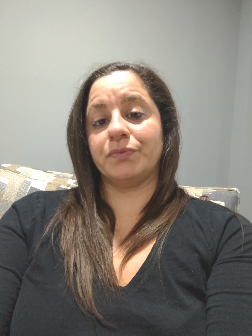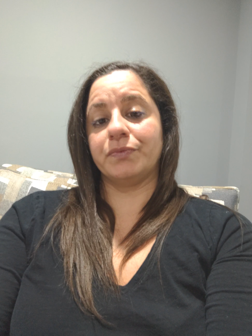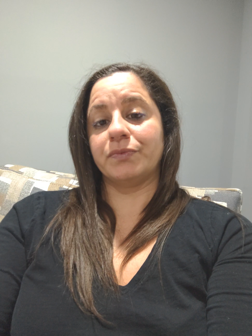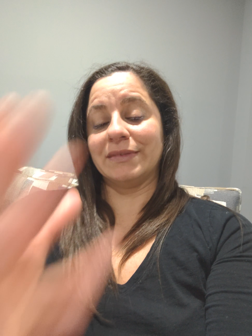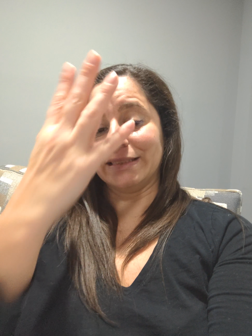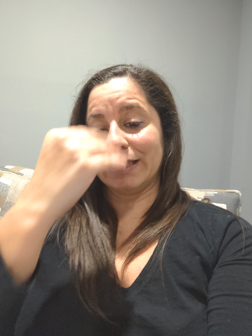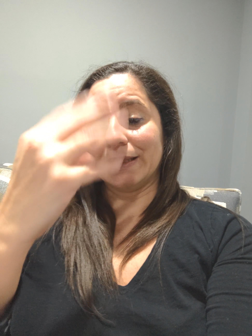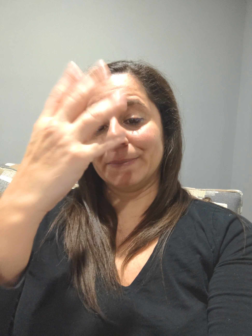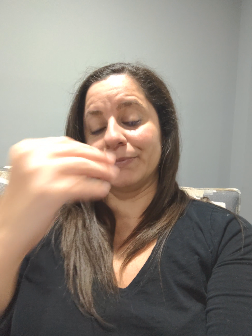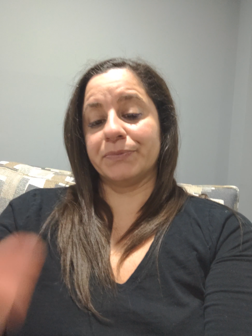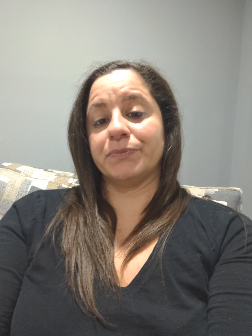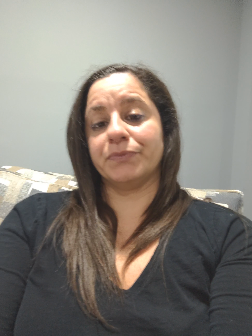sleepy